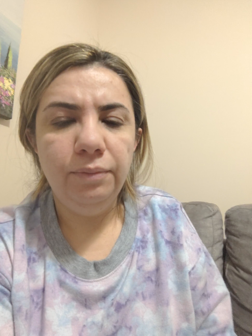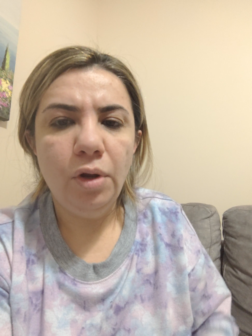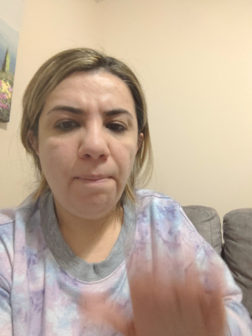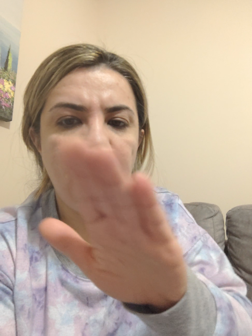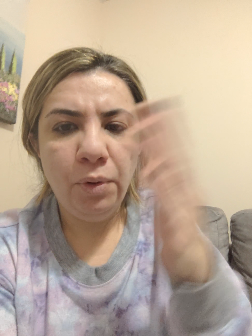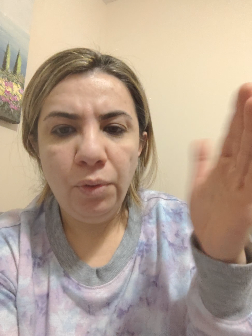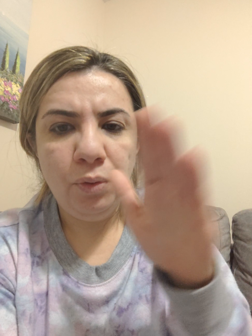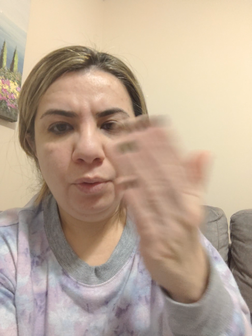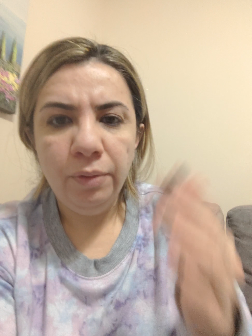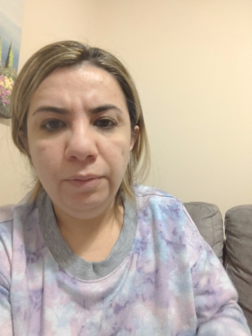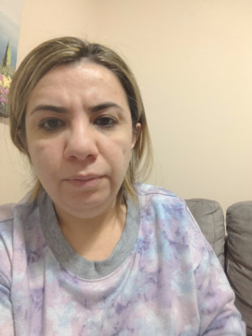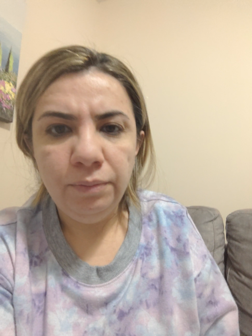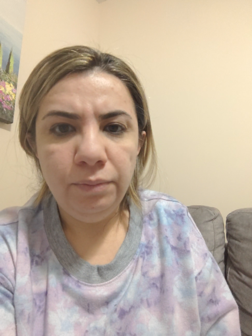book